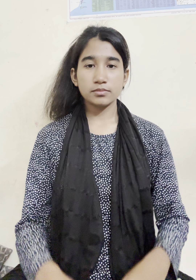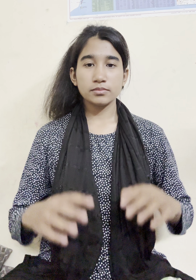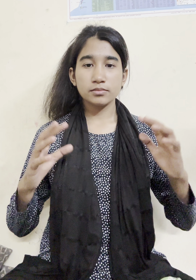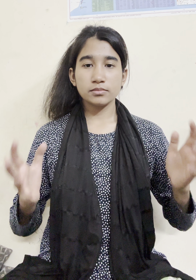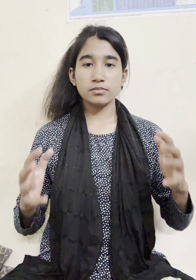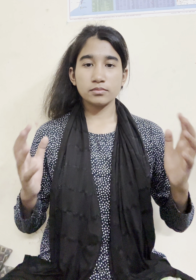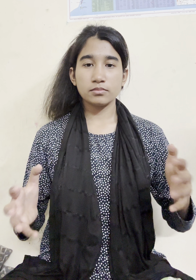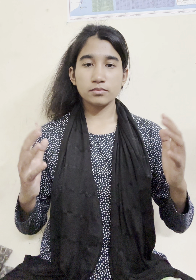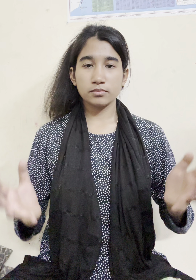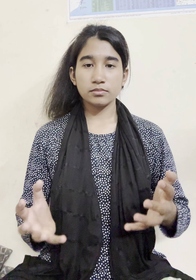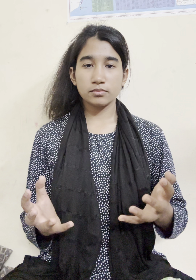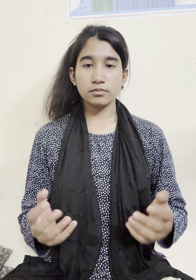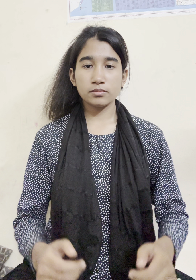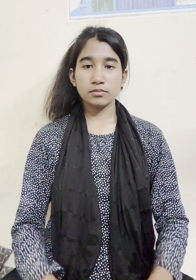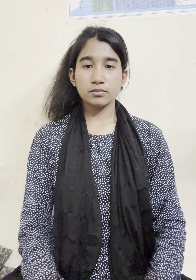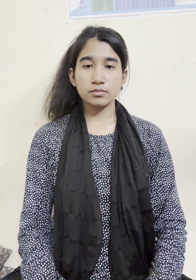খেলা করা